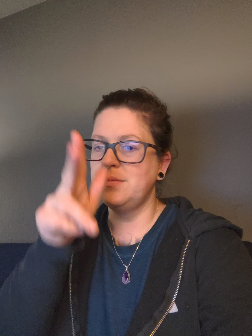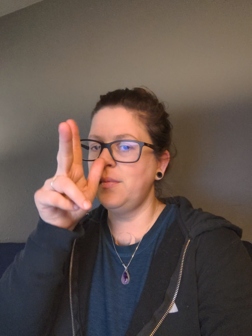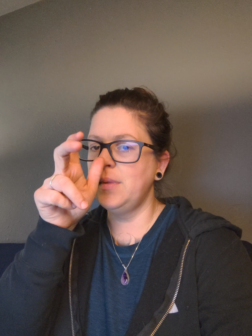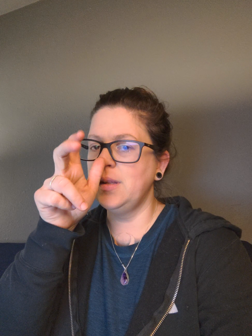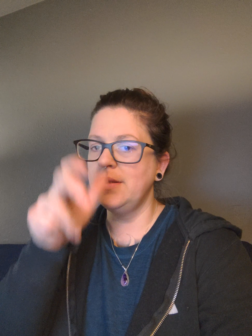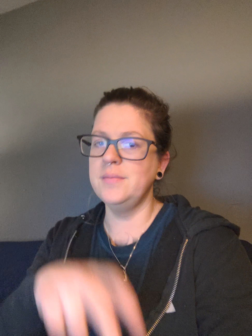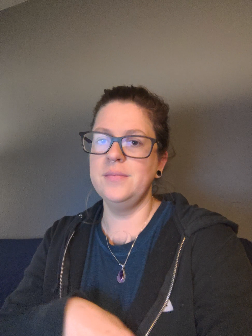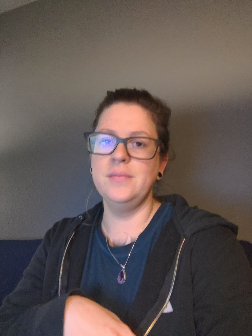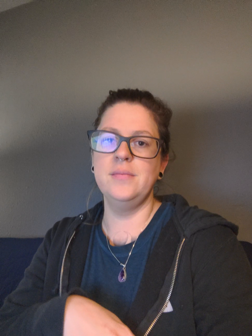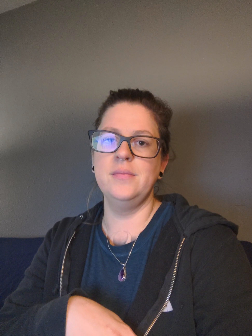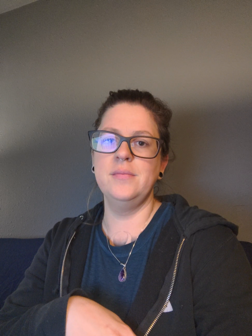bug